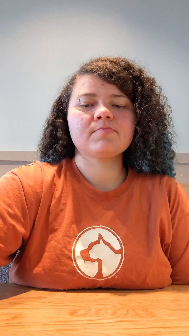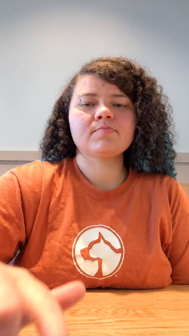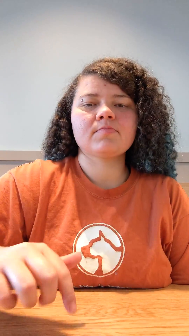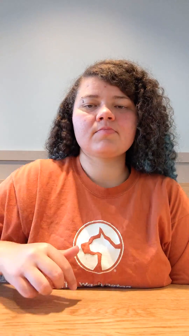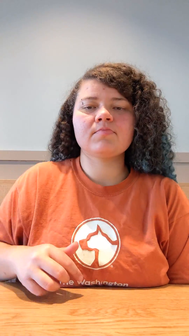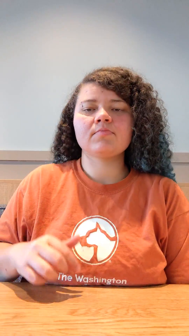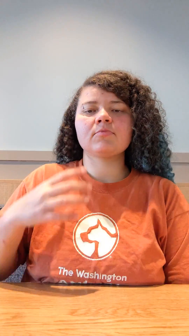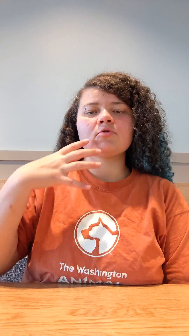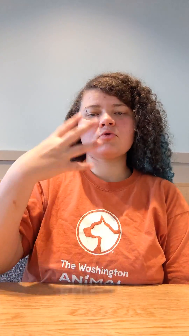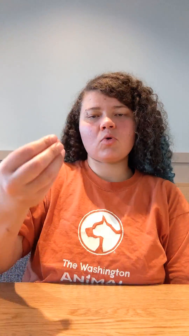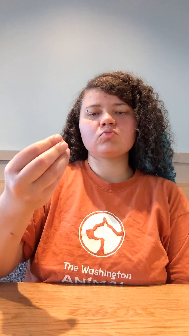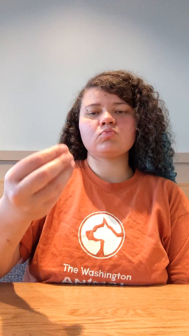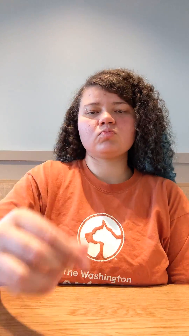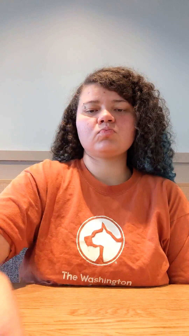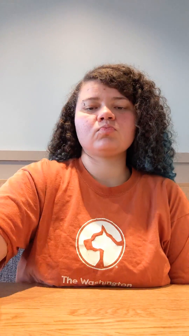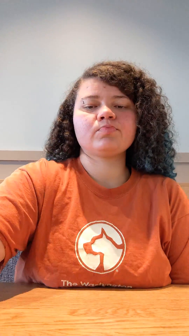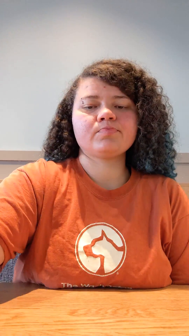got to